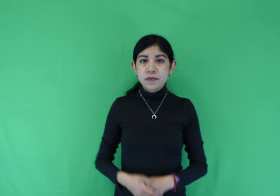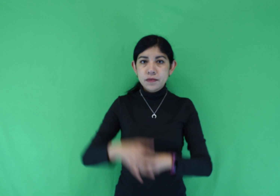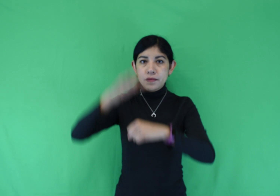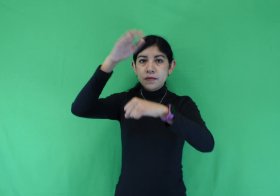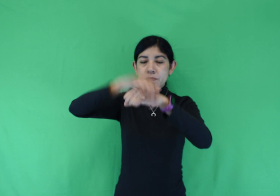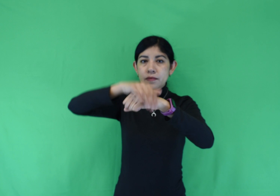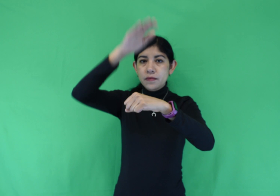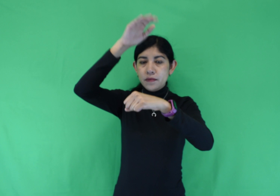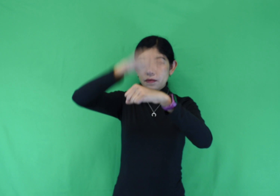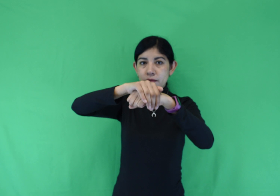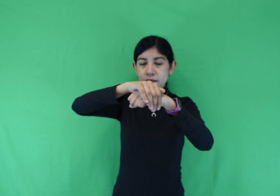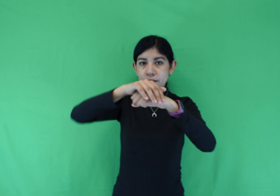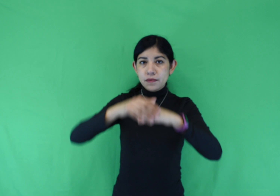amigo